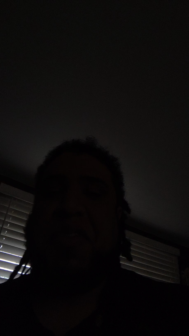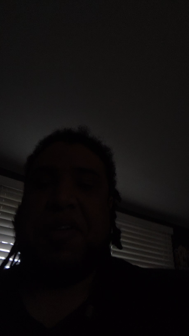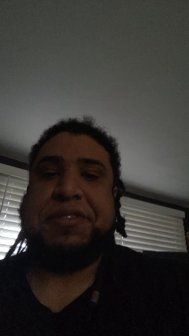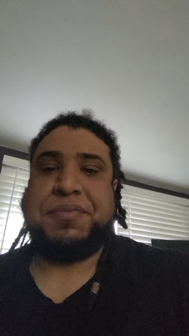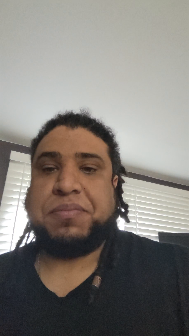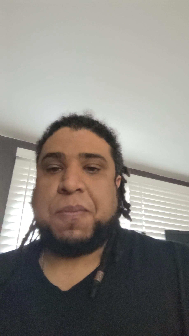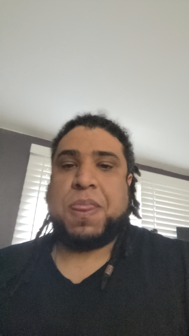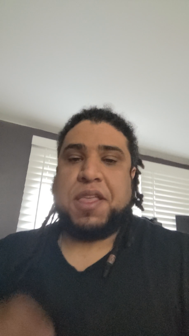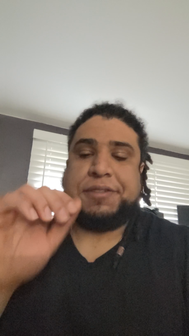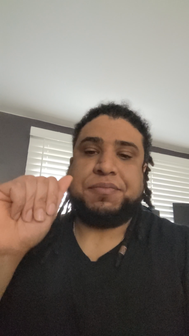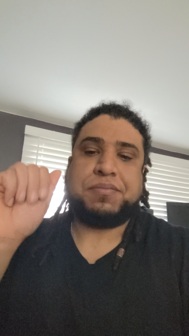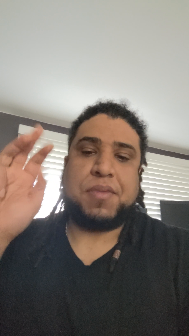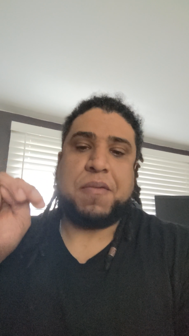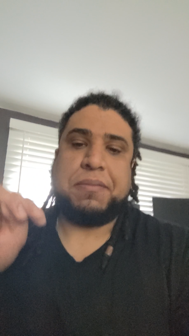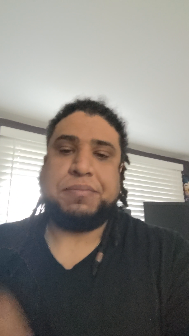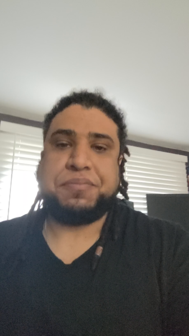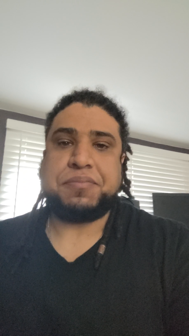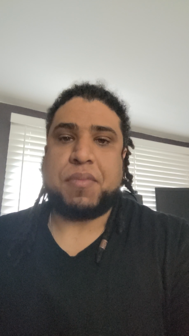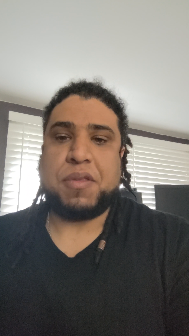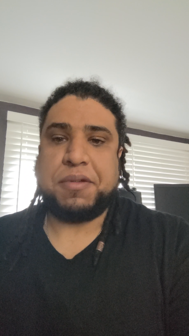am